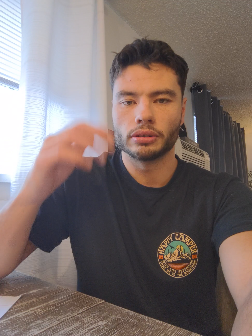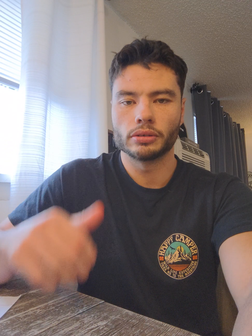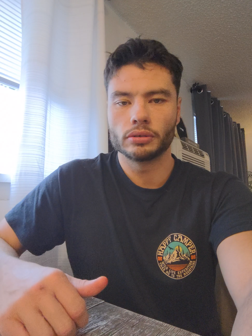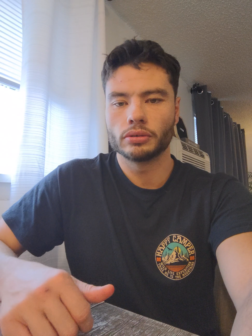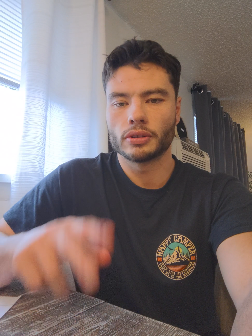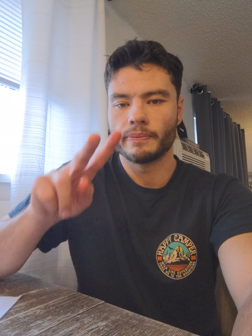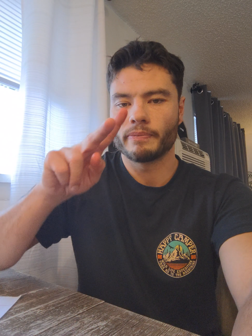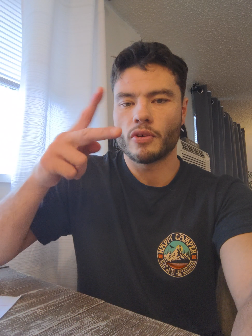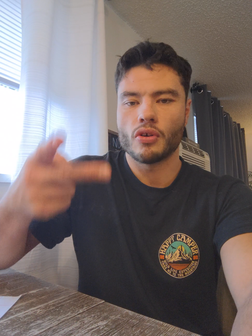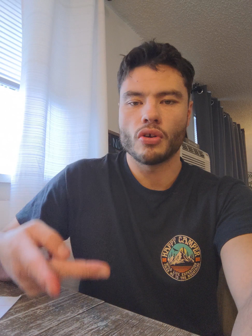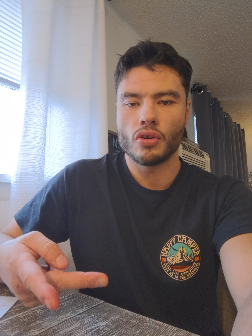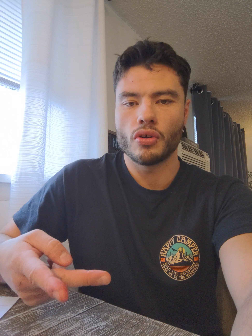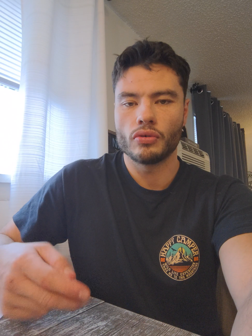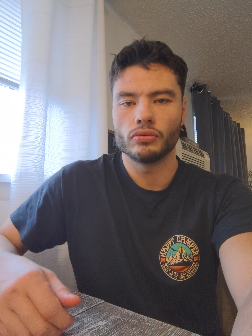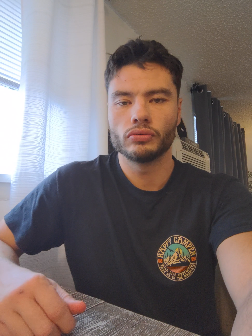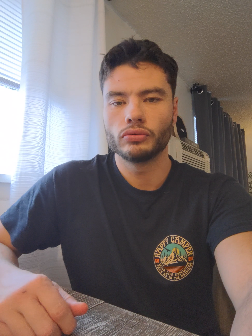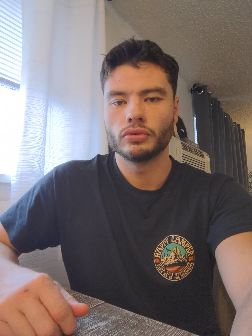fall